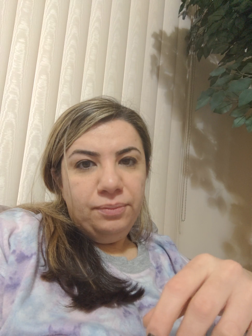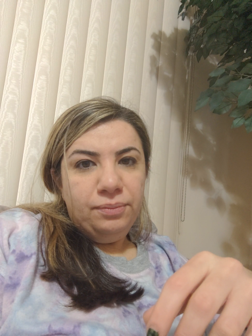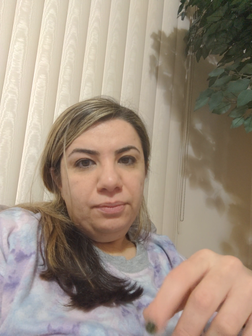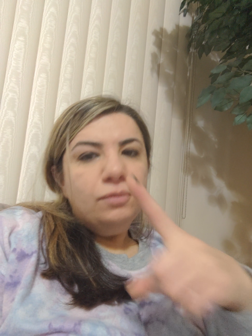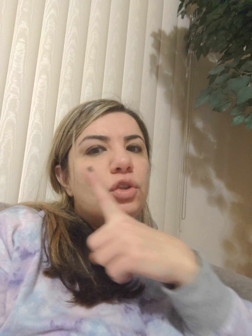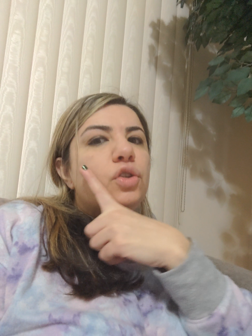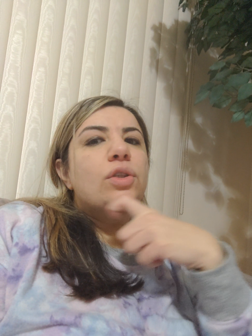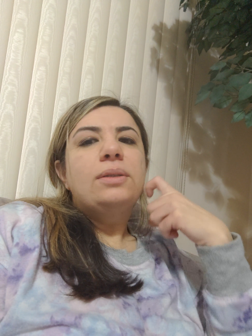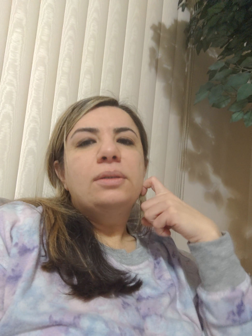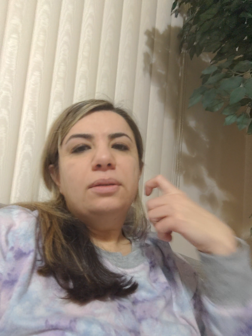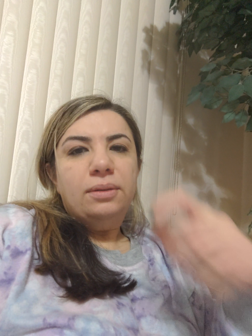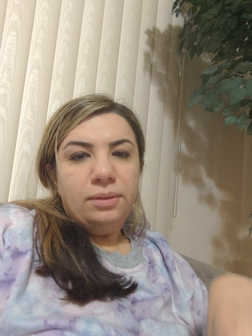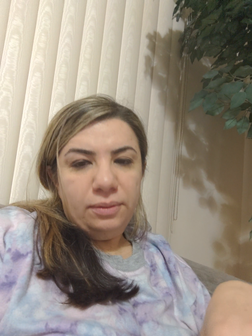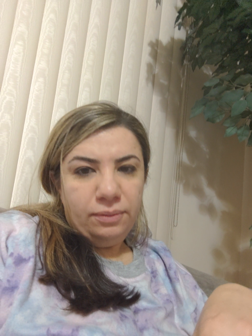dry